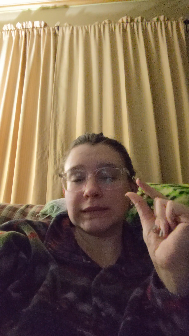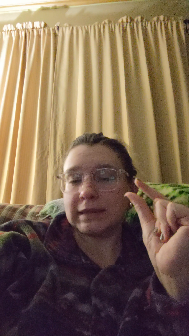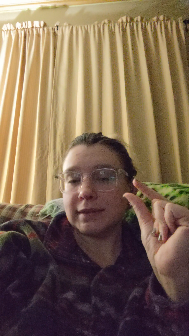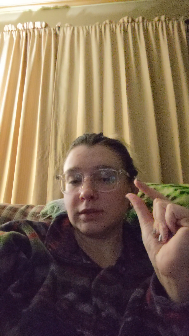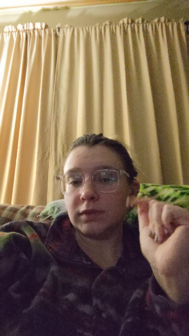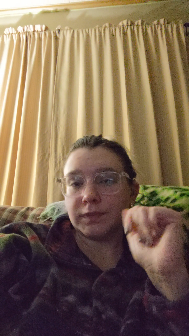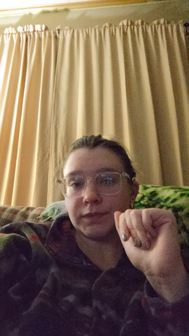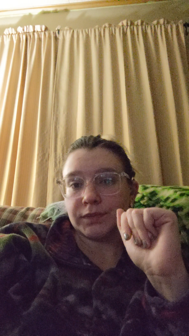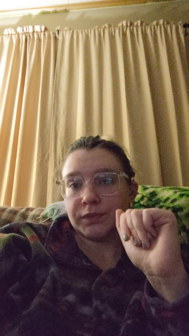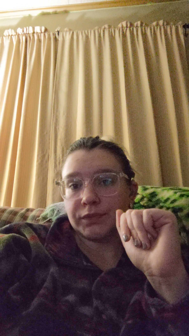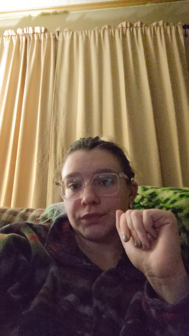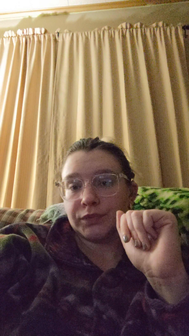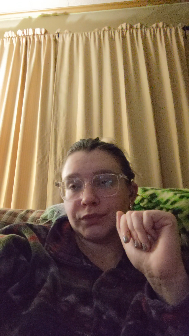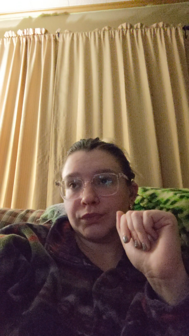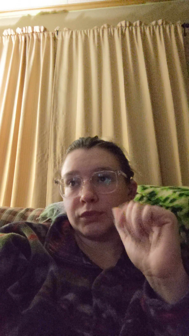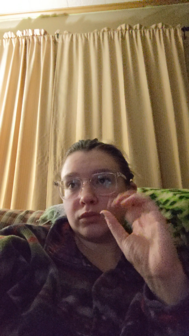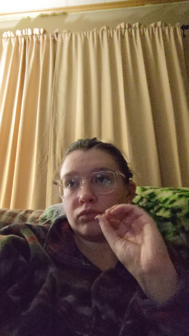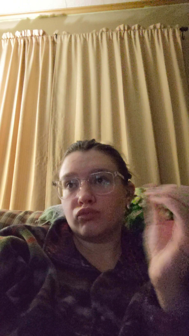none